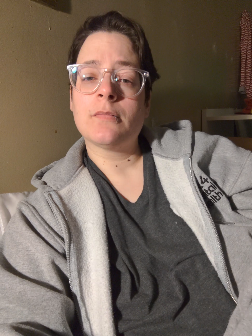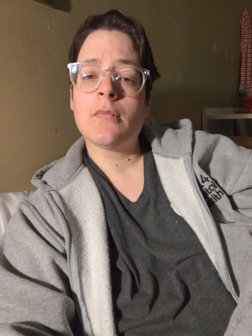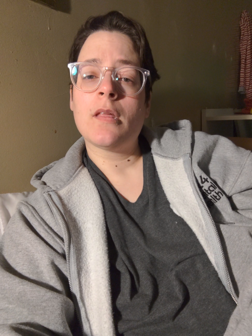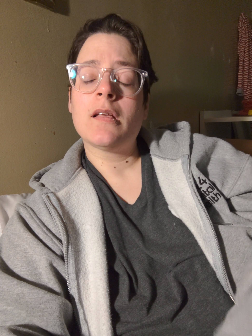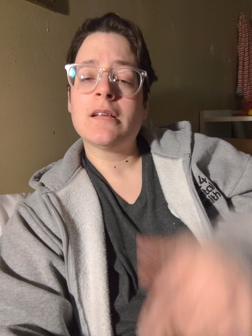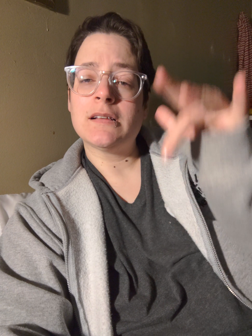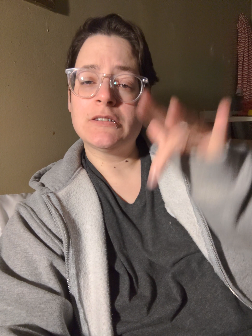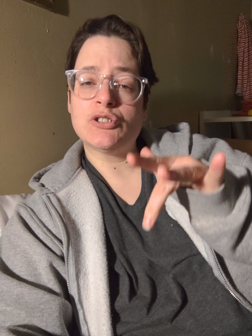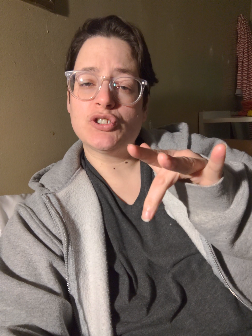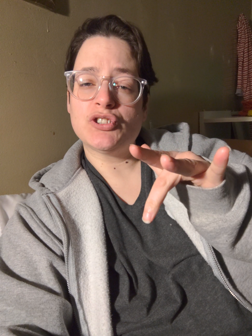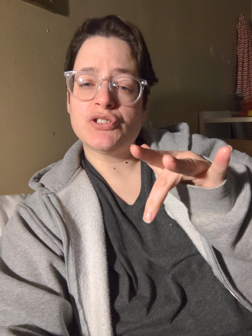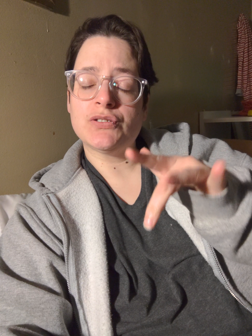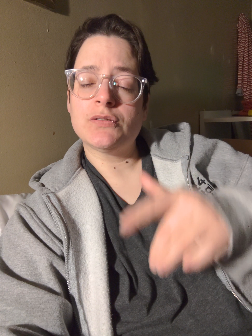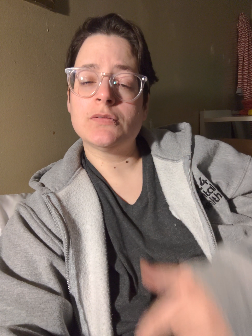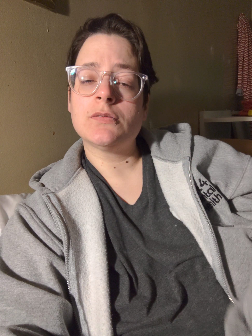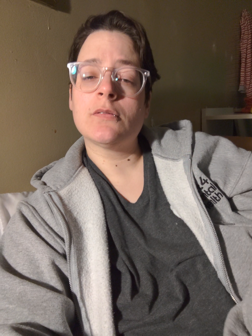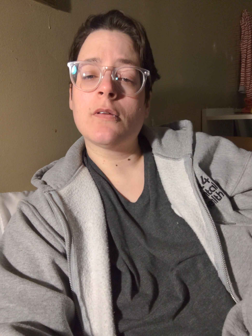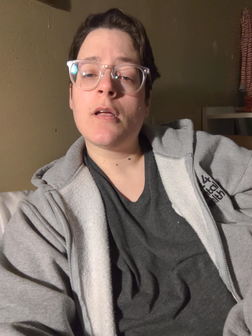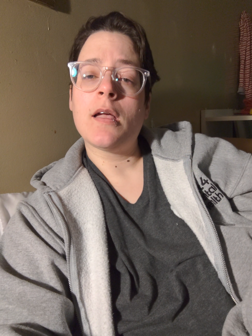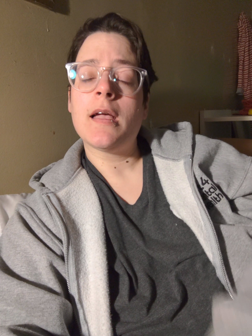touch